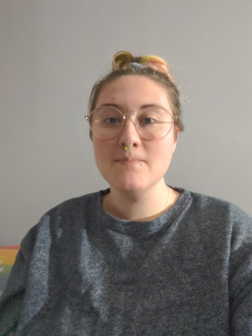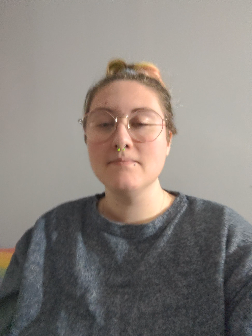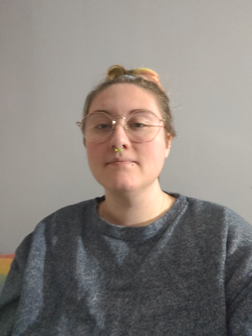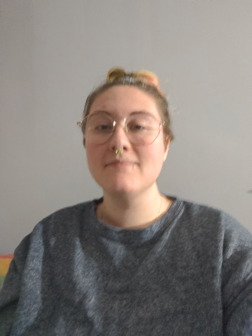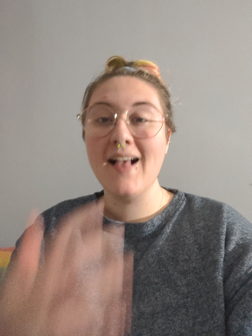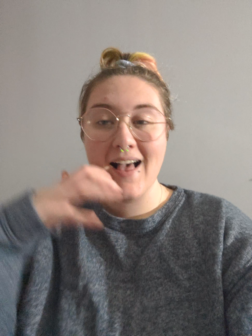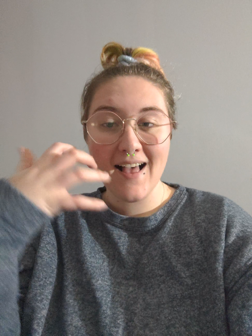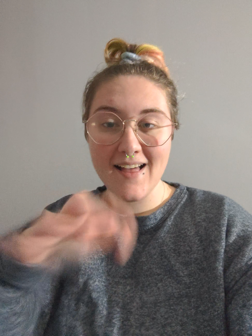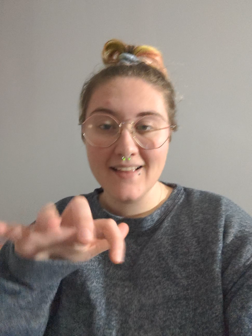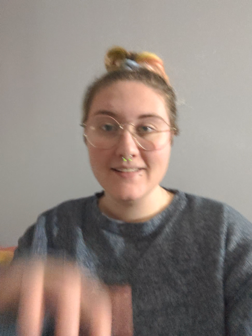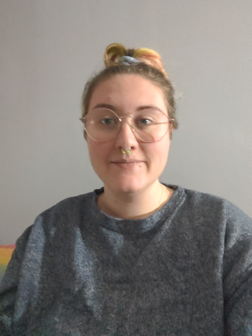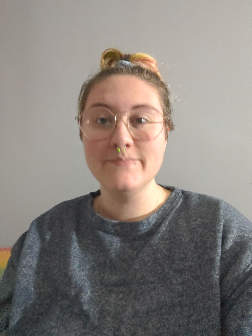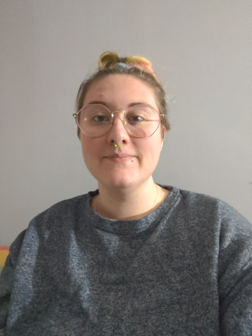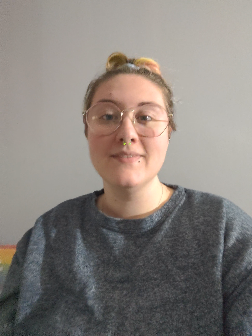hot